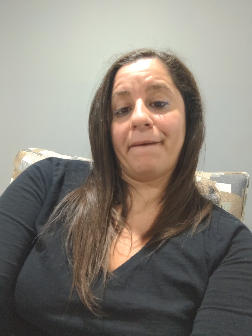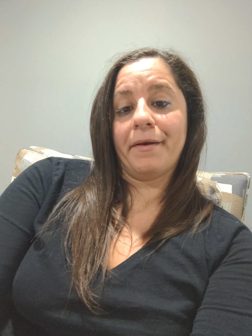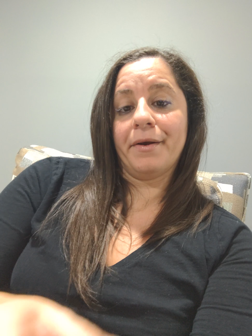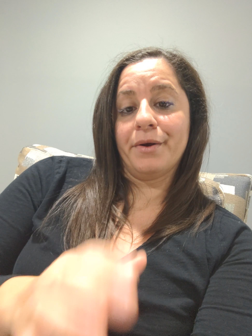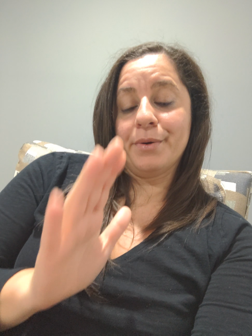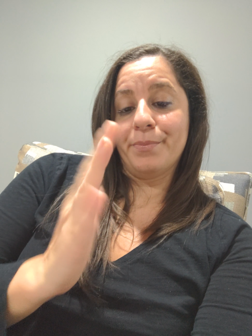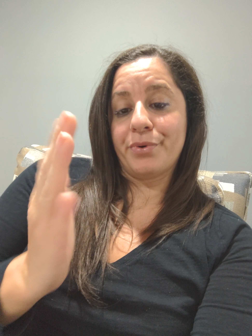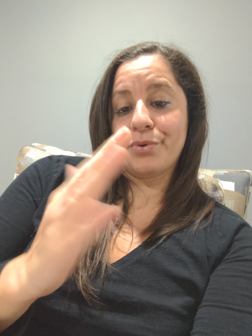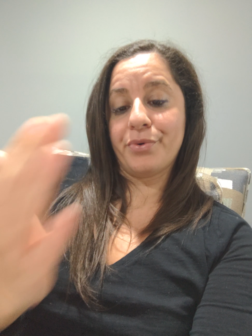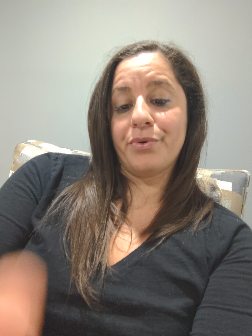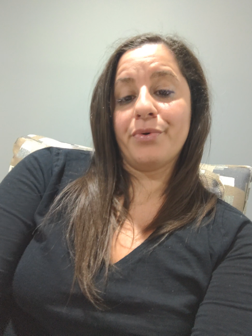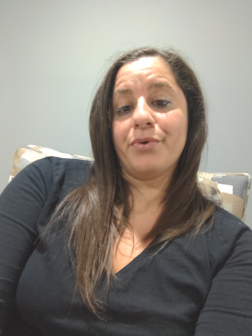book